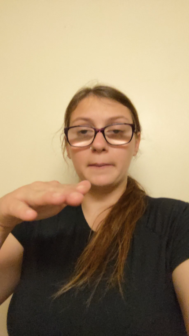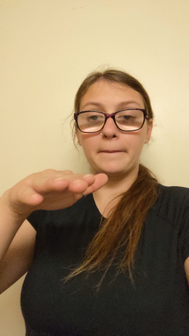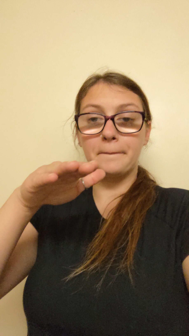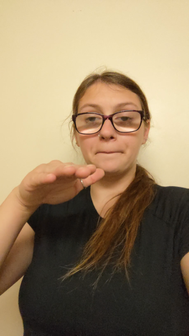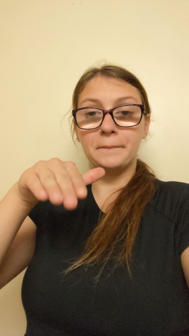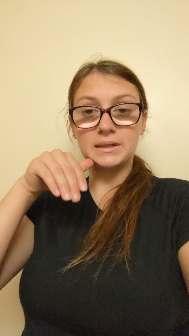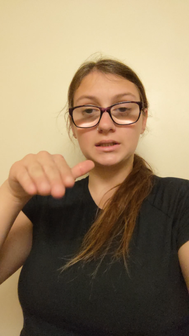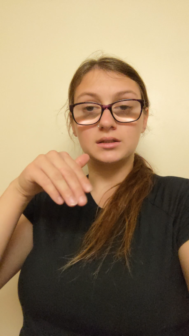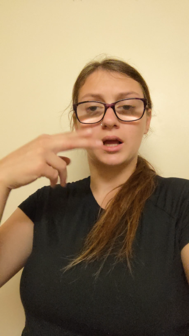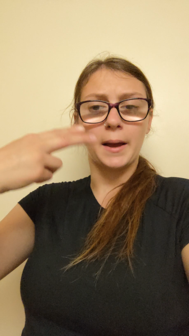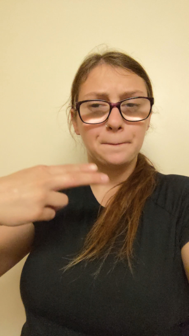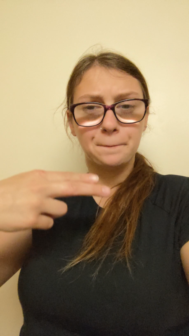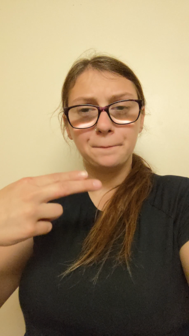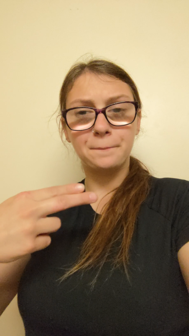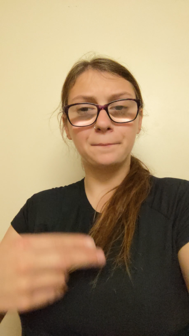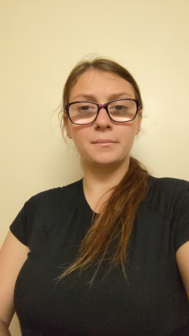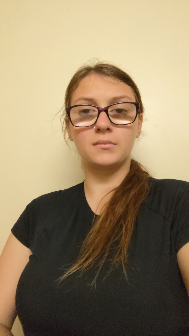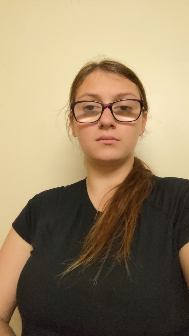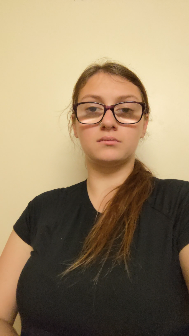pet's name